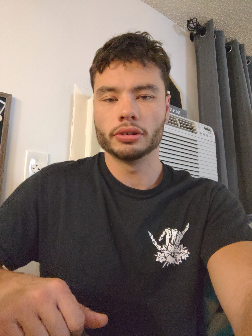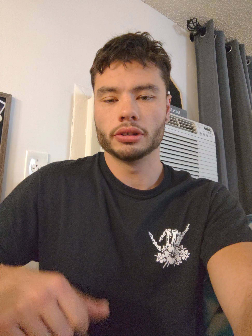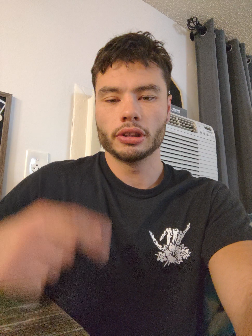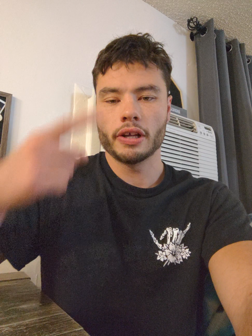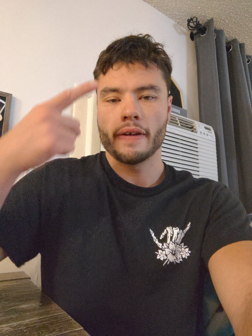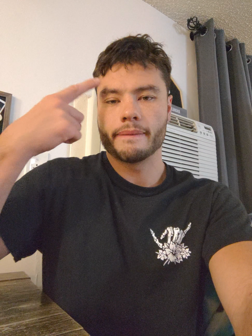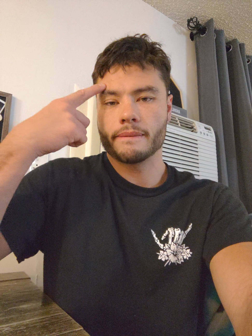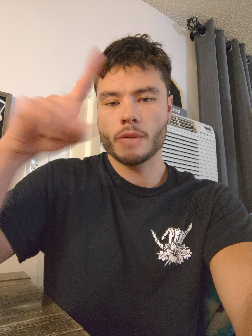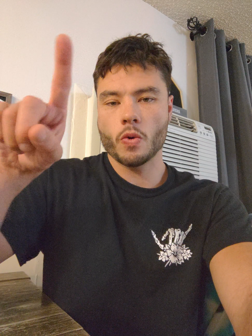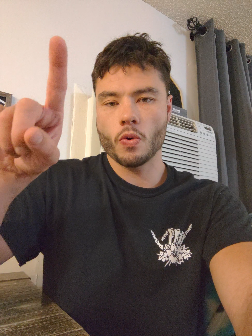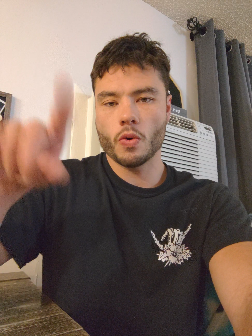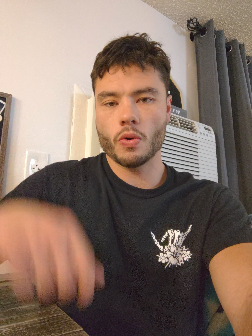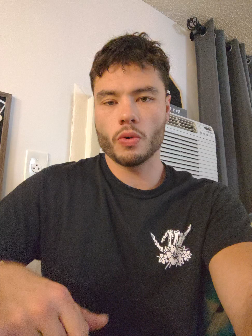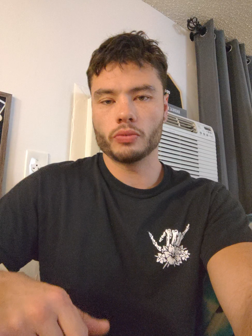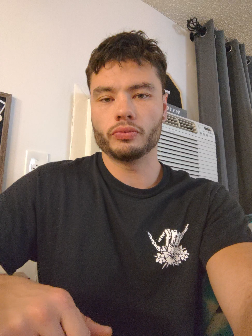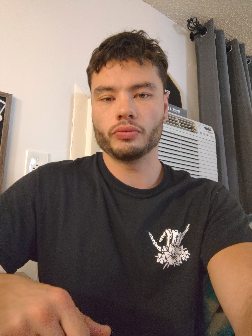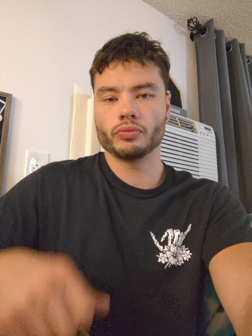for